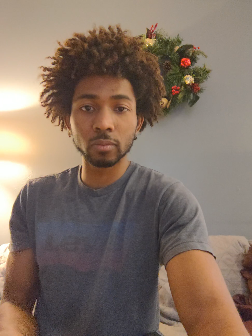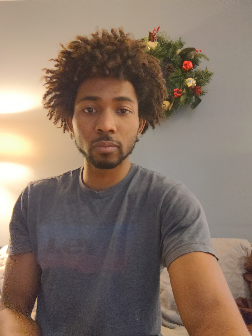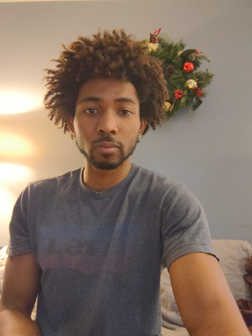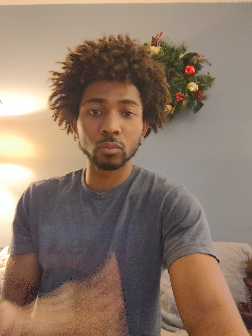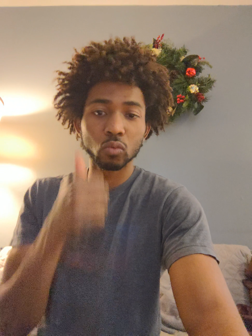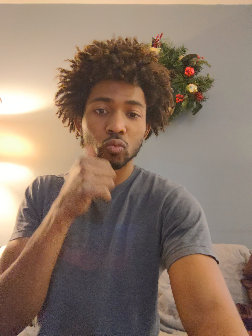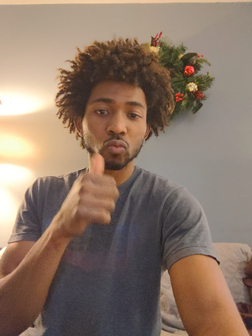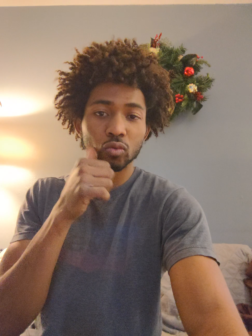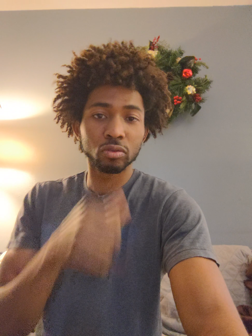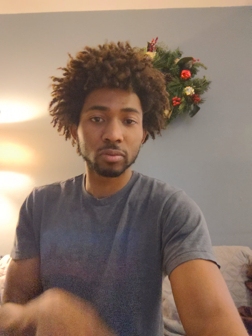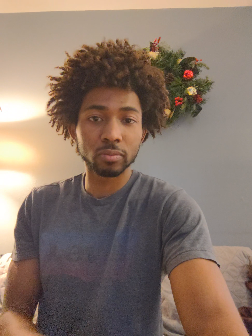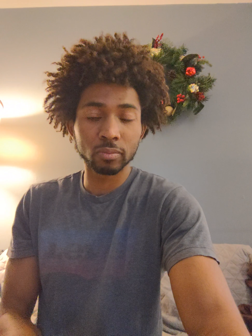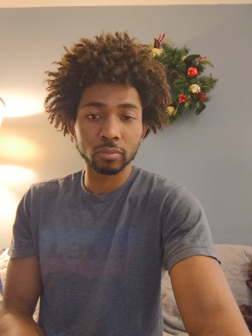girl